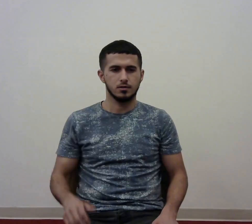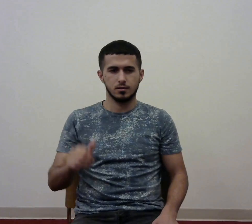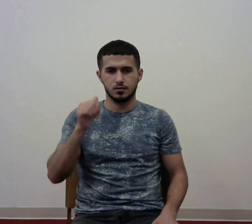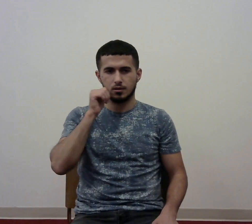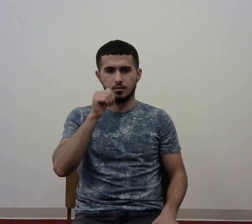sabah